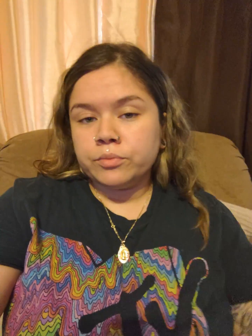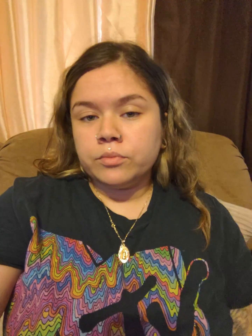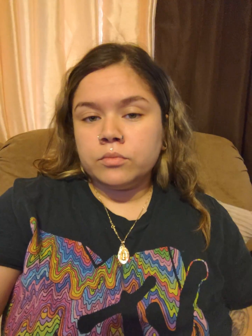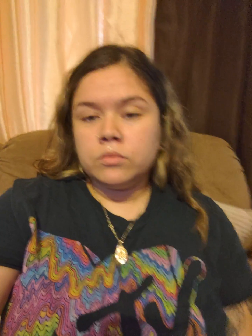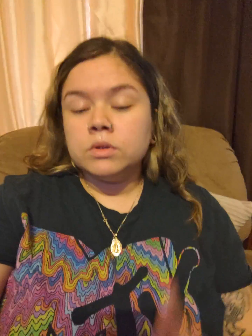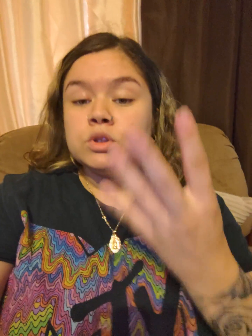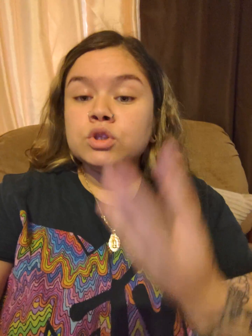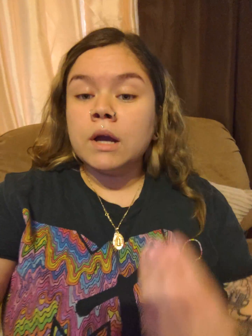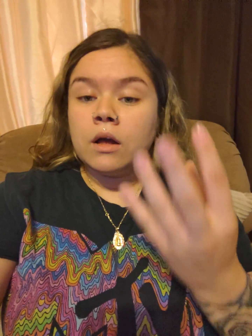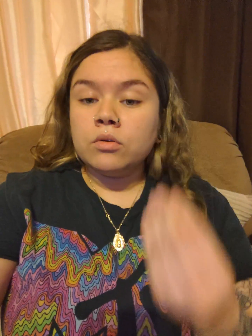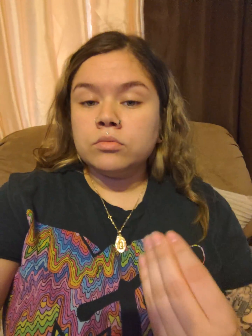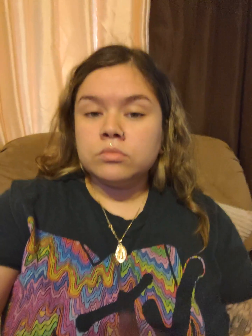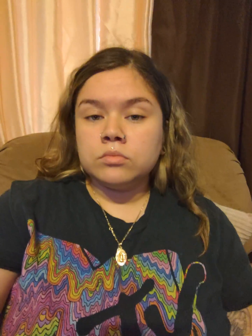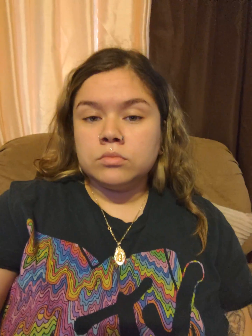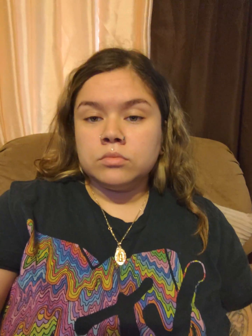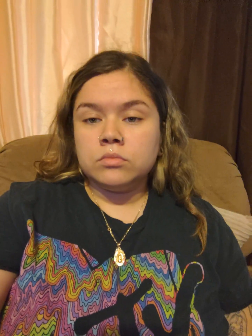gentle